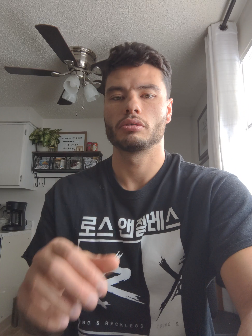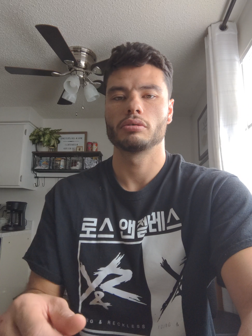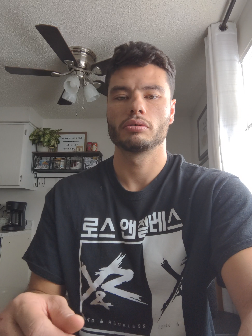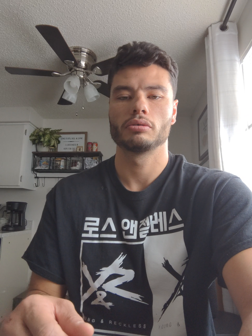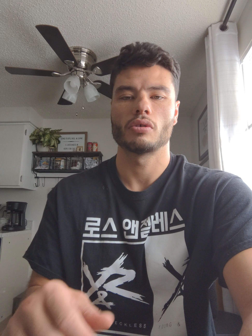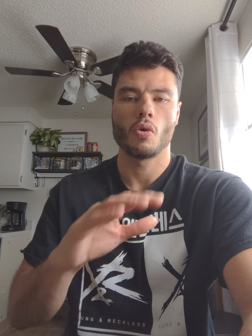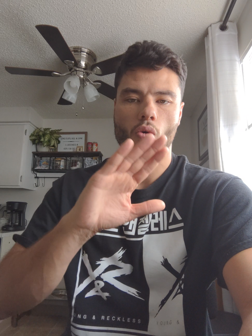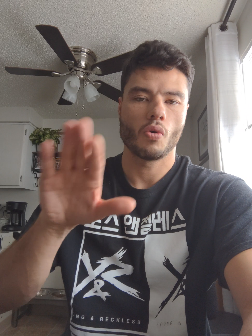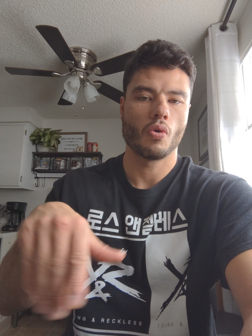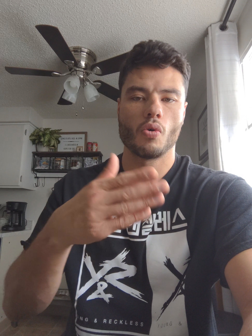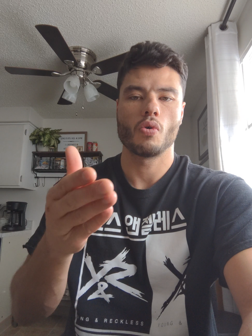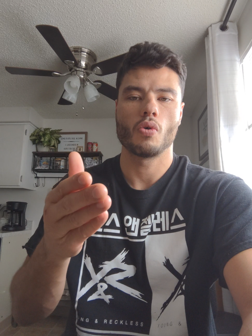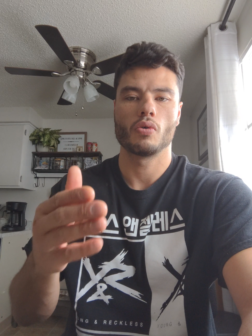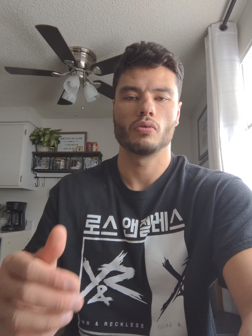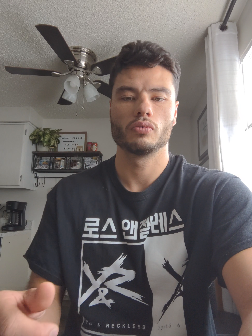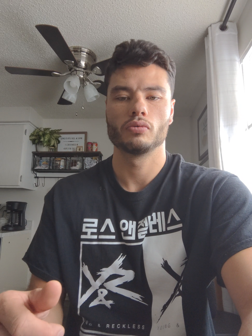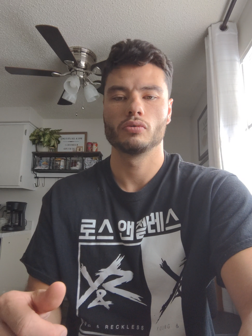all